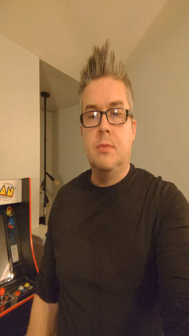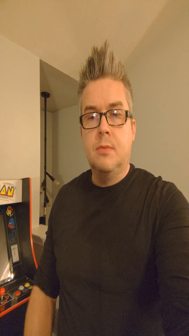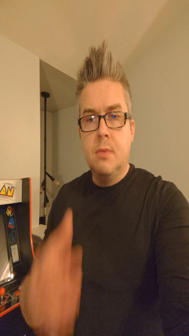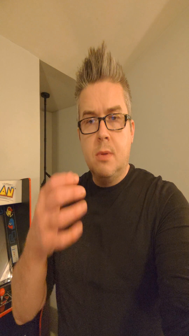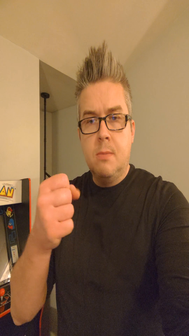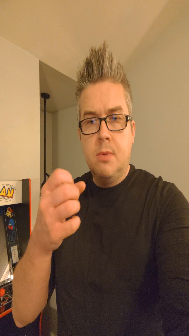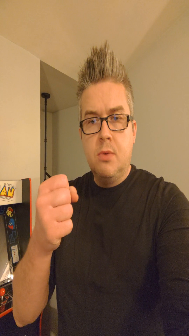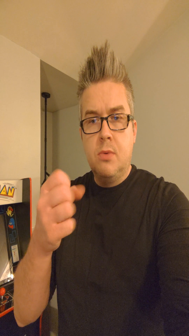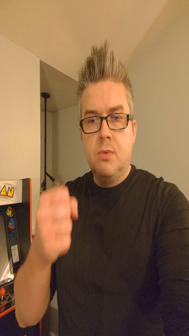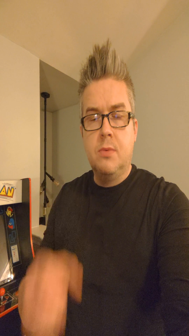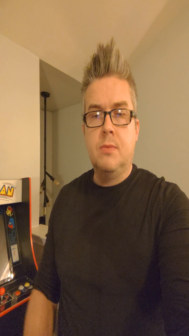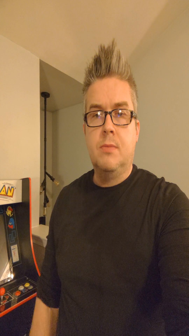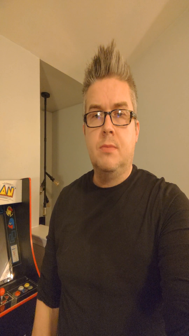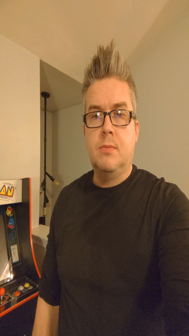milk